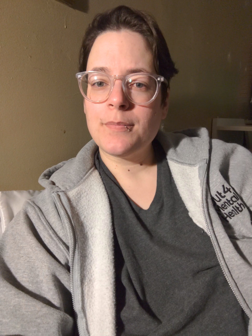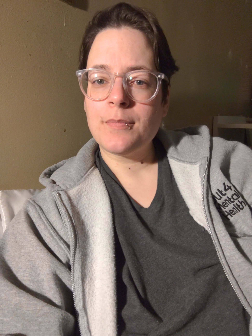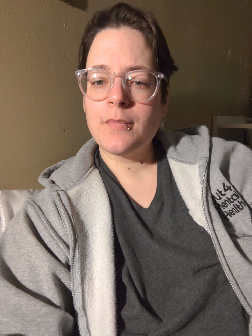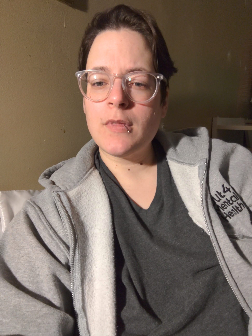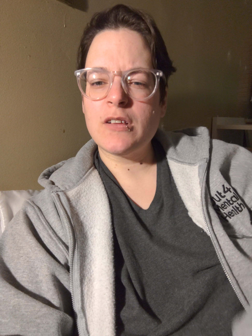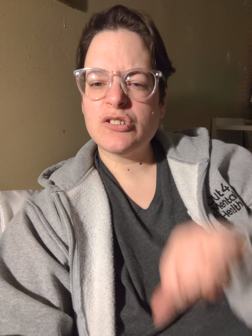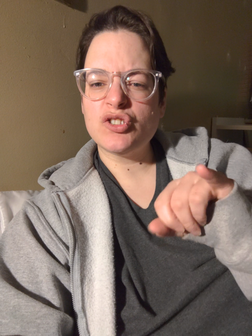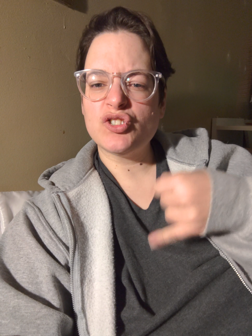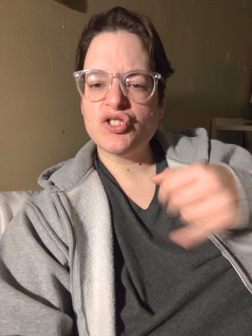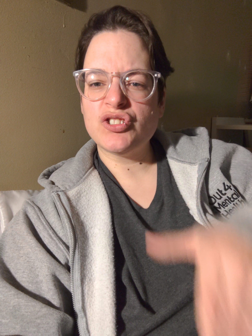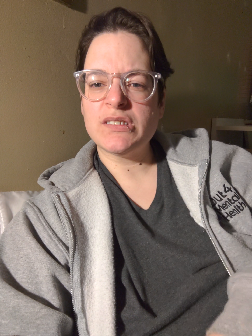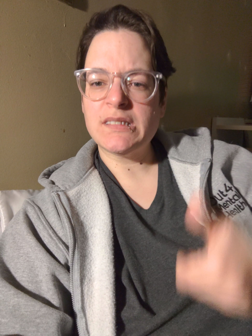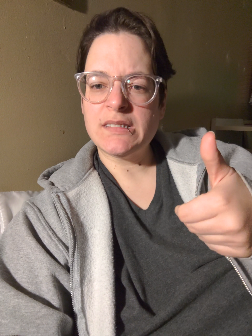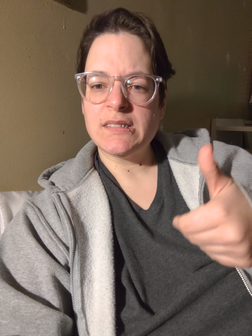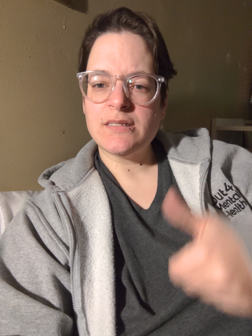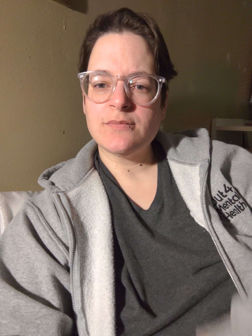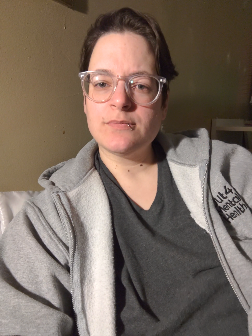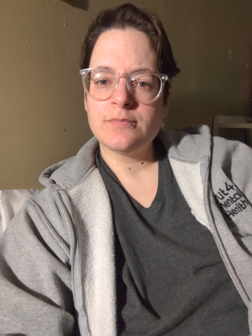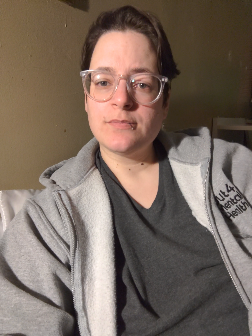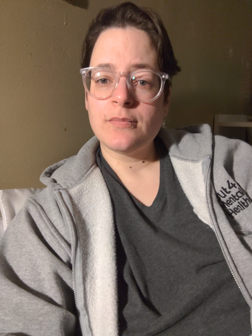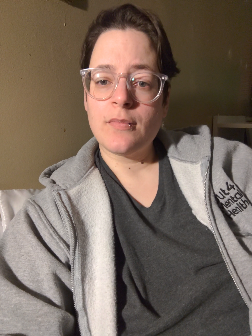jeans